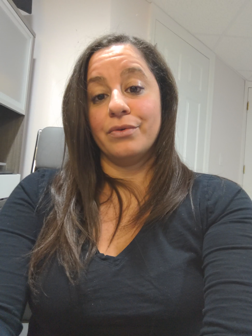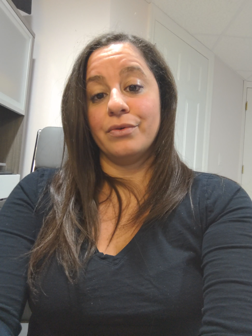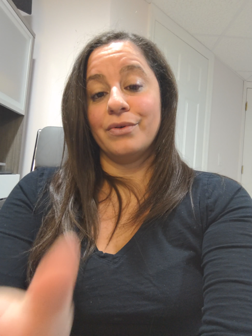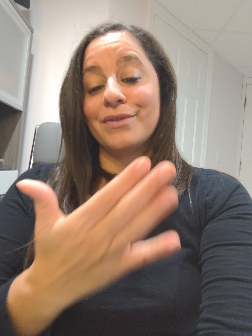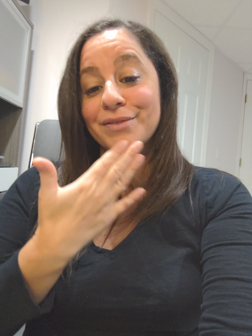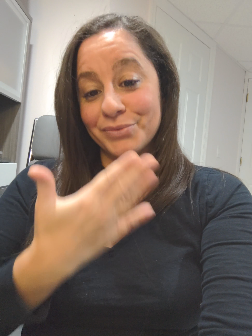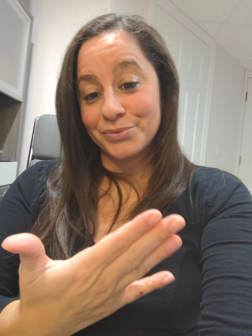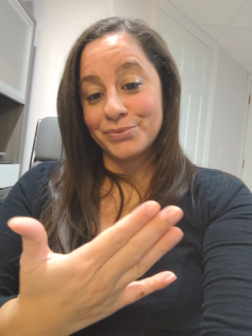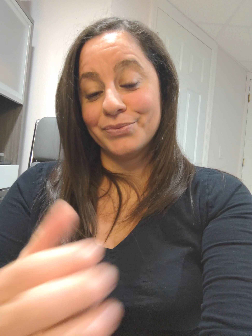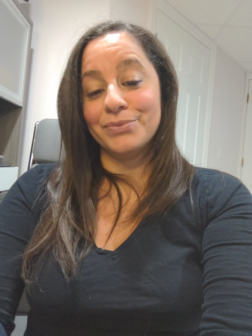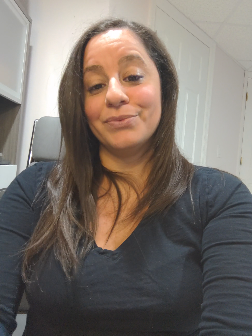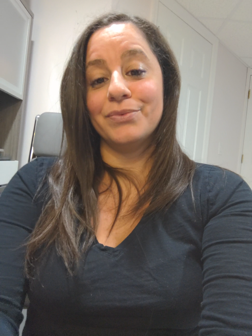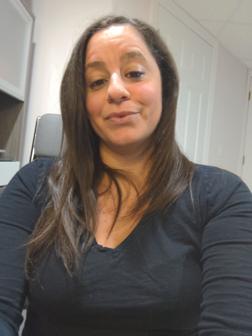thank you